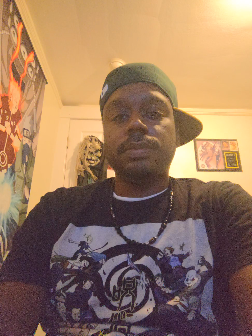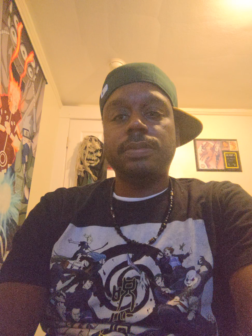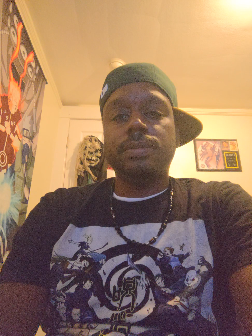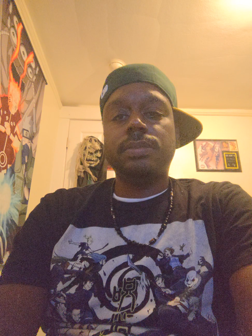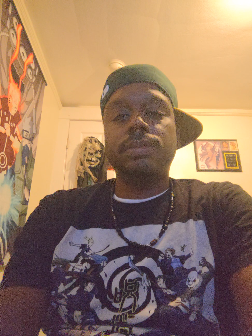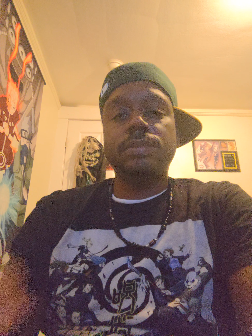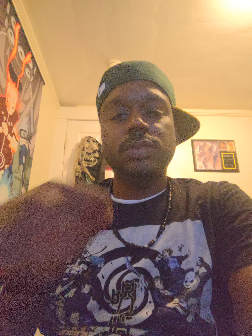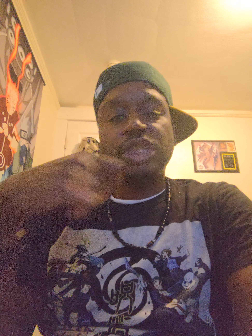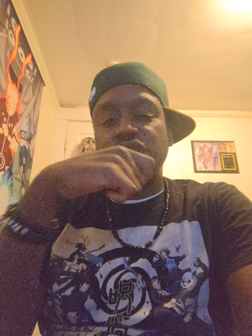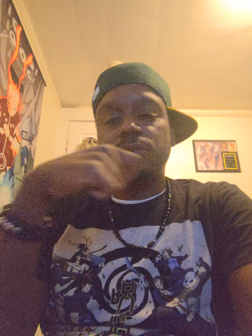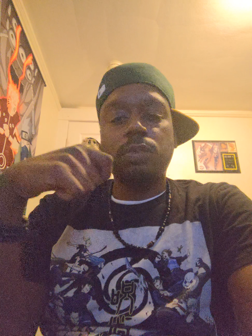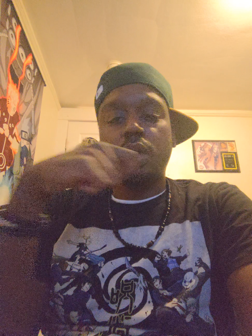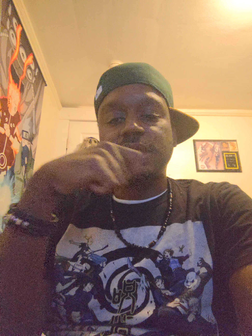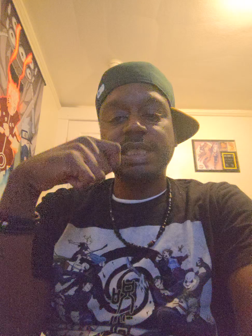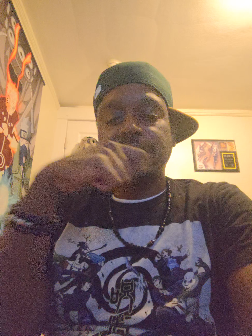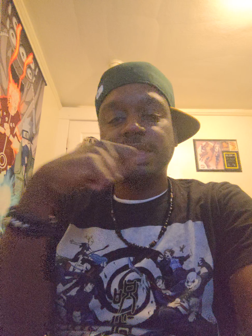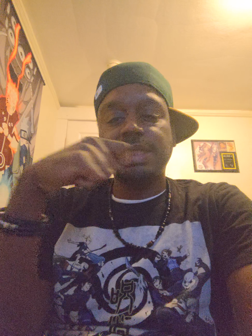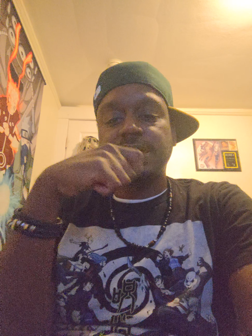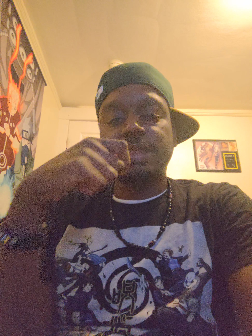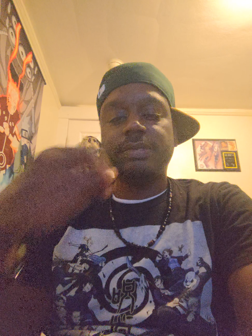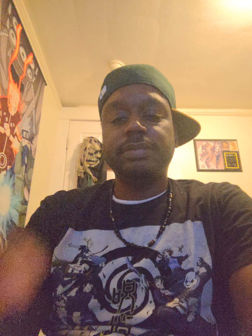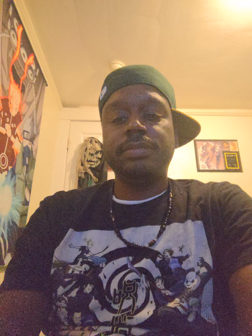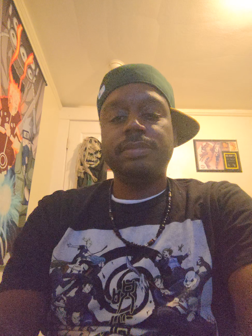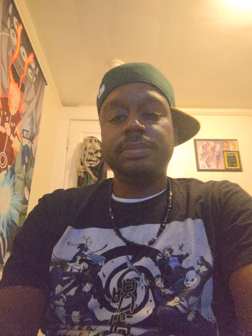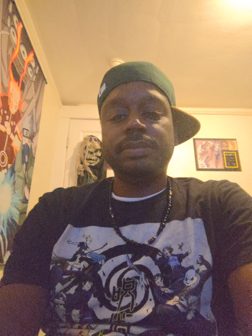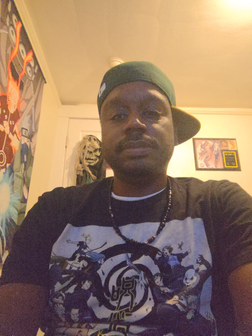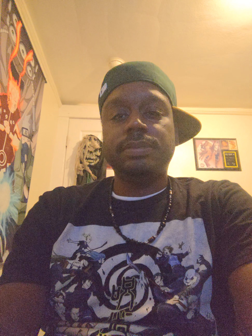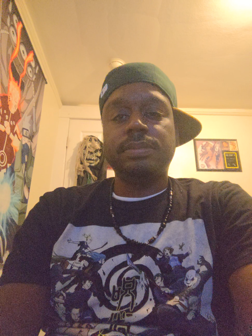toothbrush